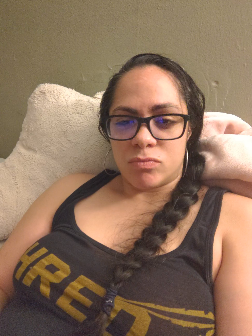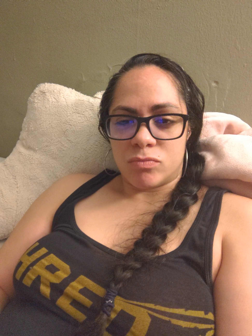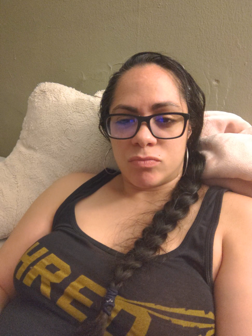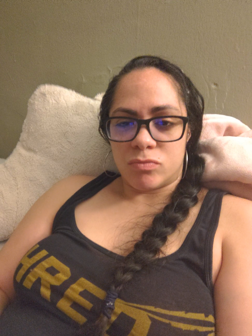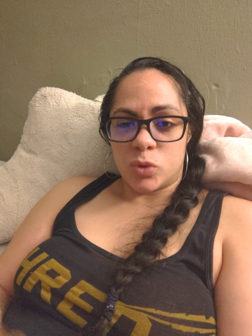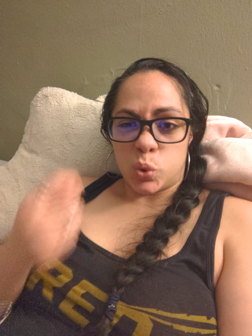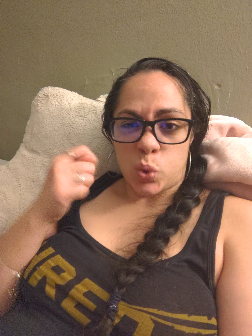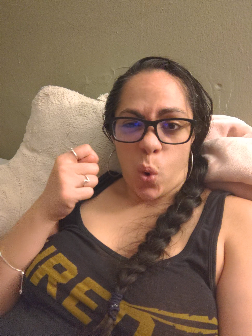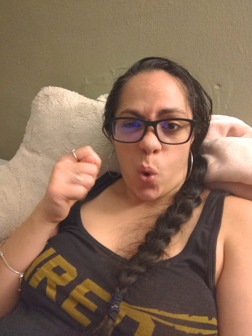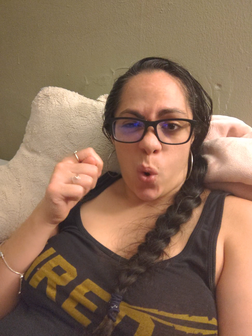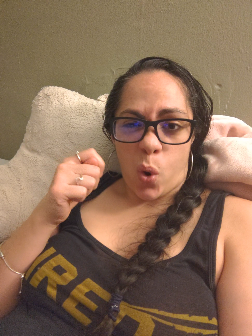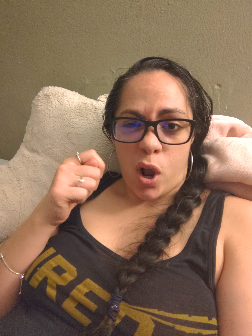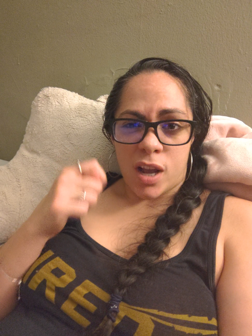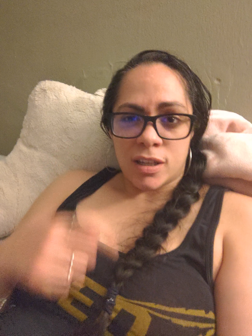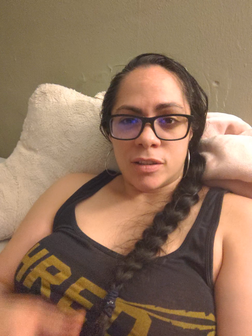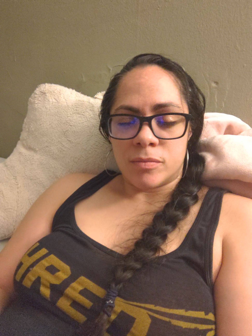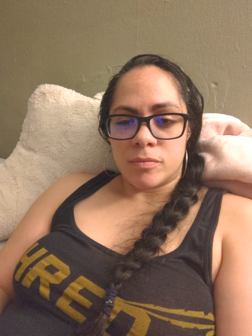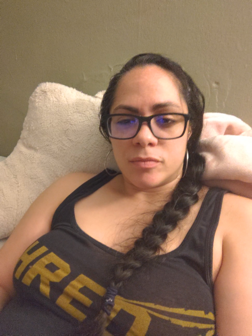toy